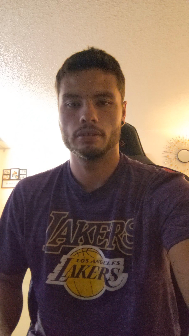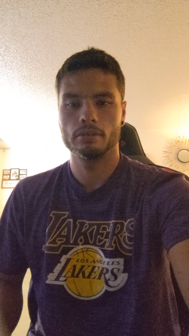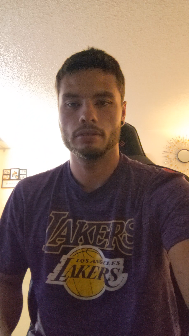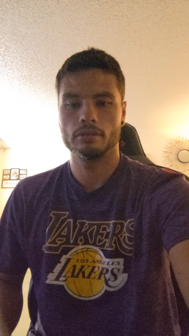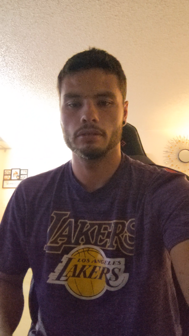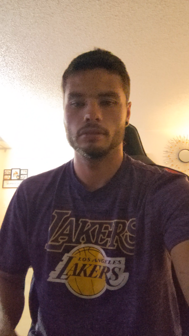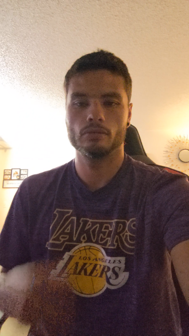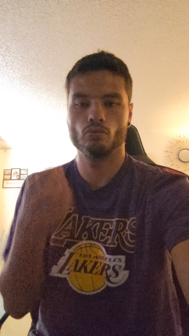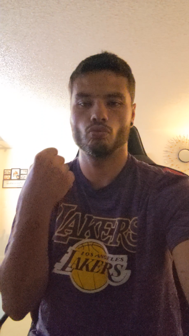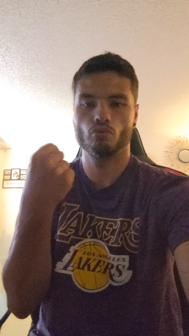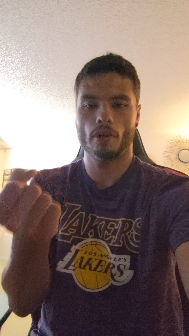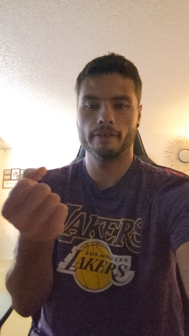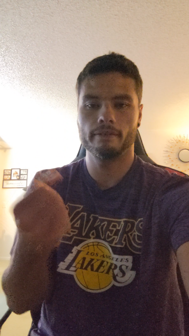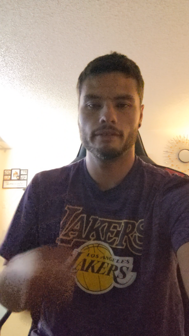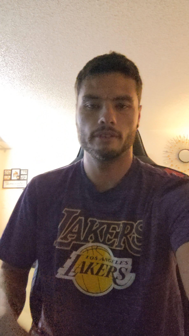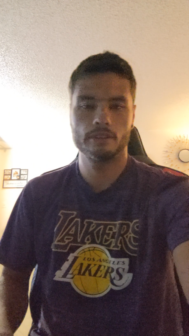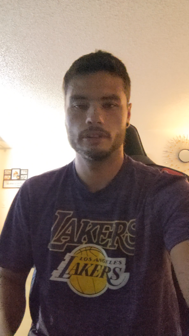drive